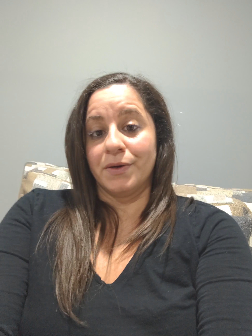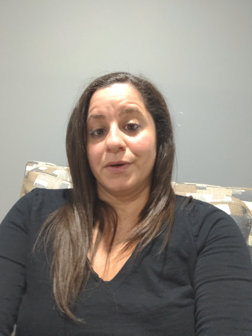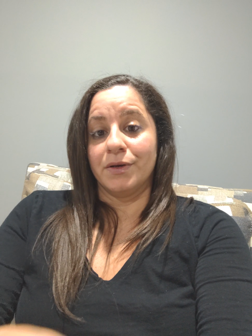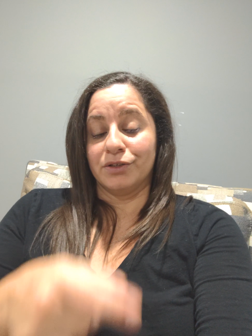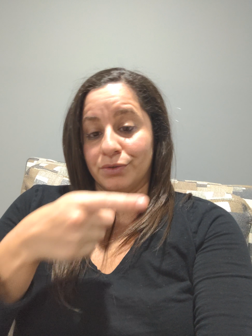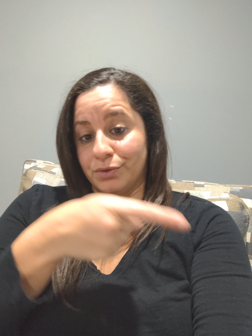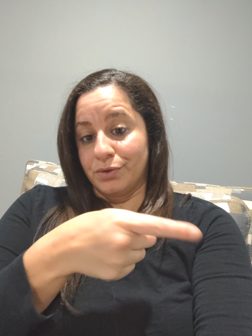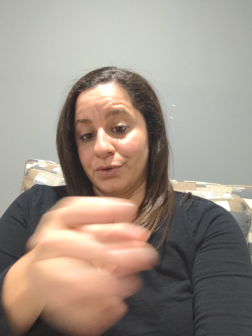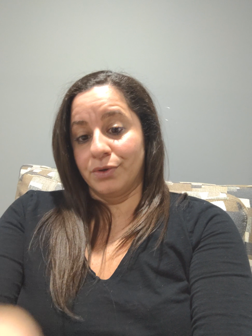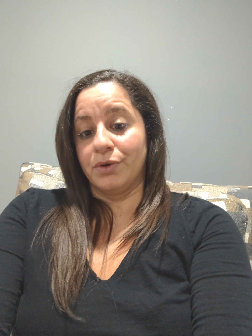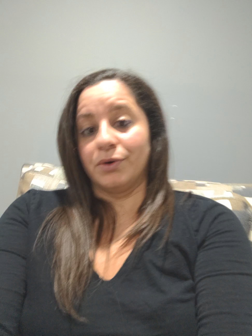he/she/it